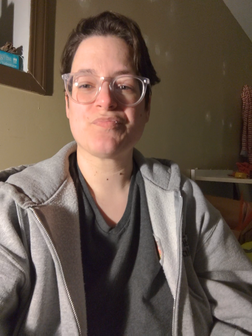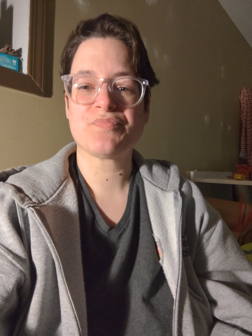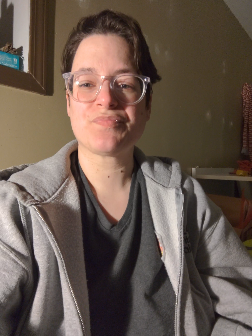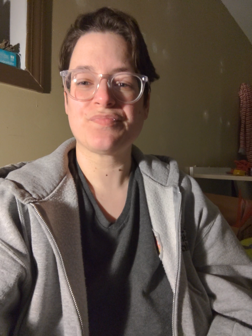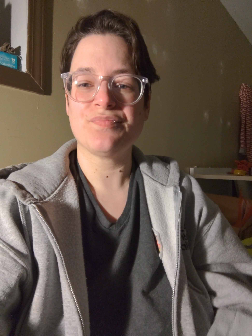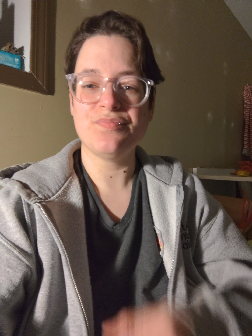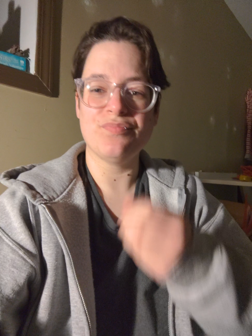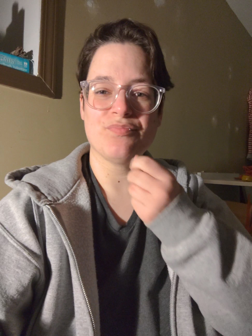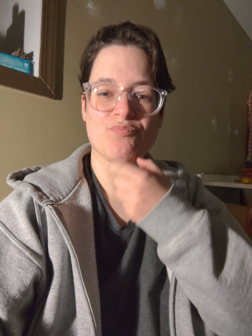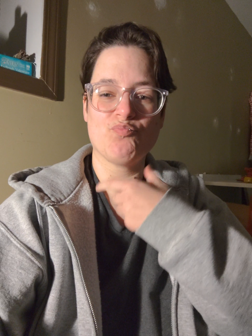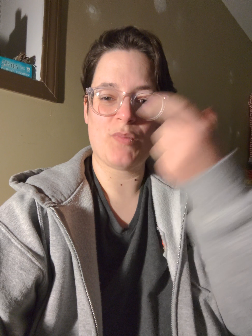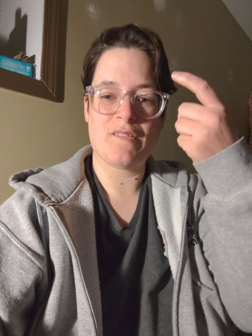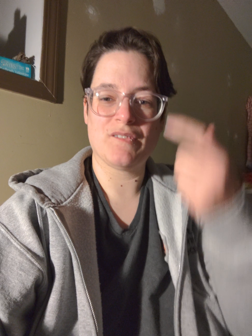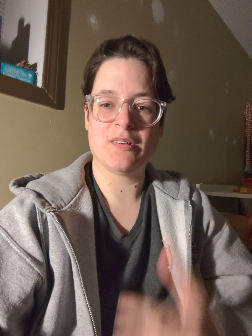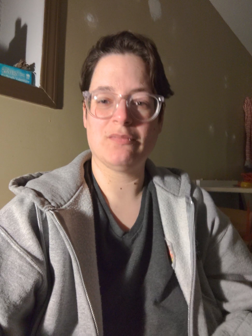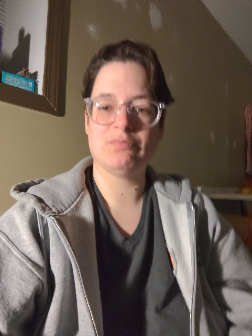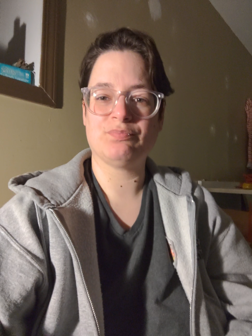giraffe